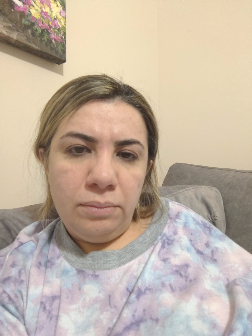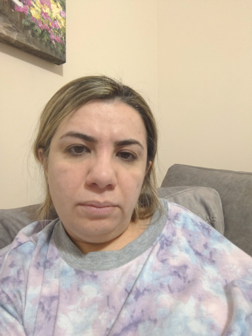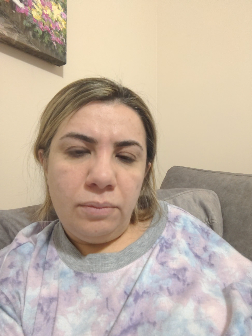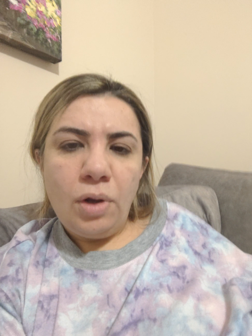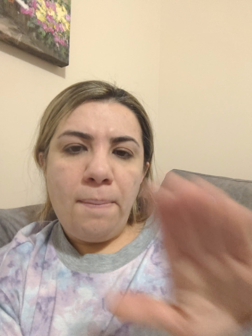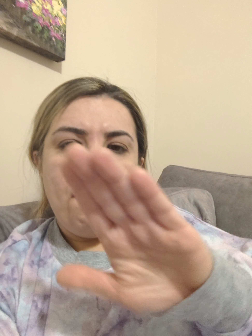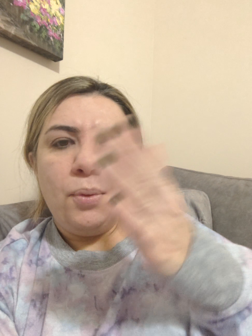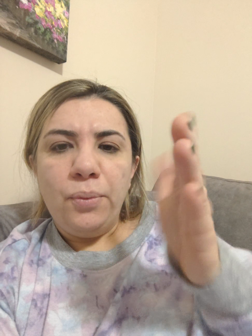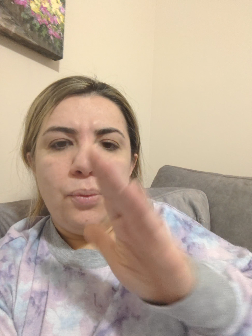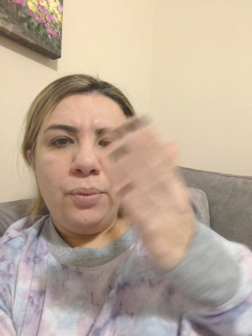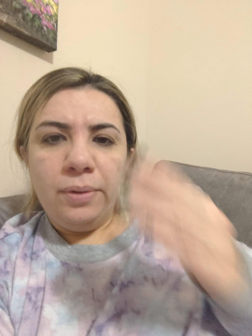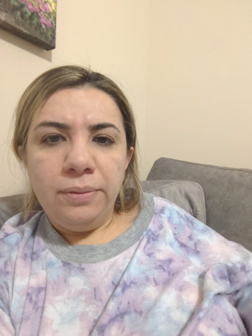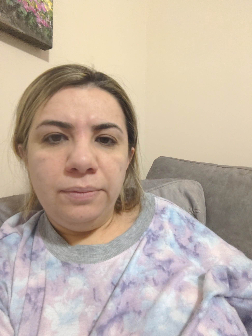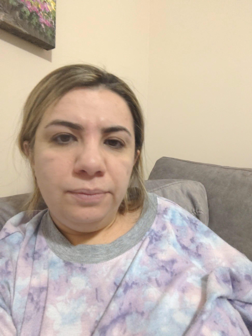book